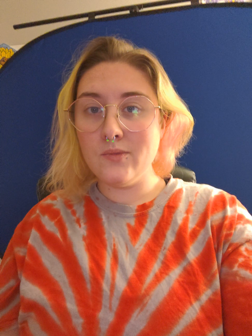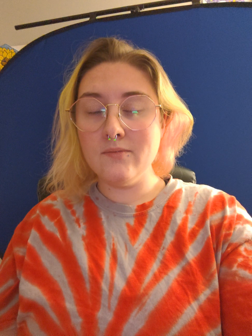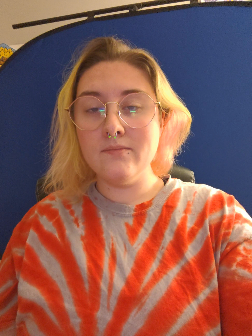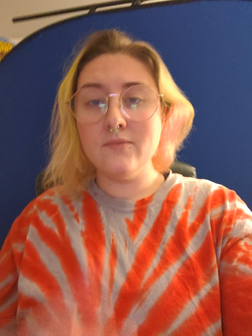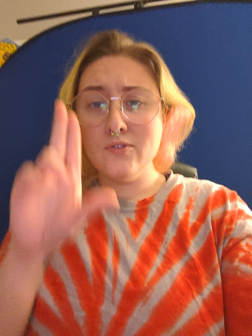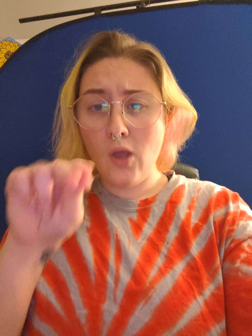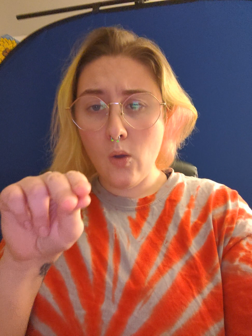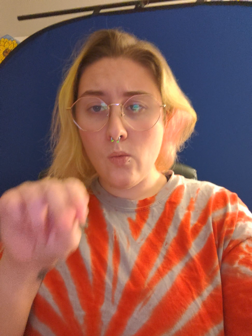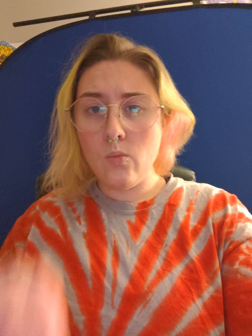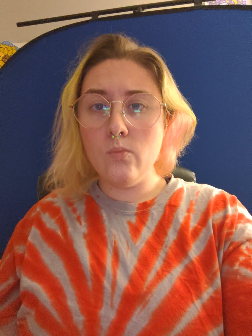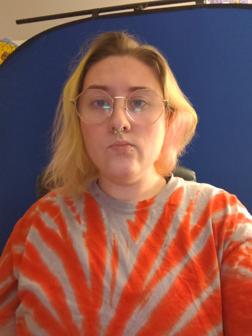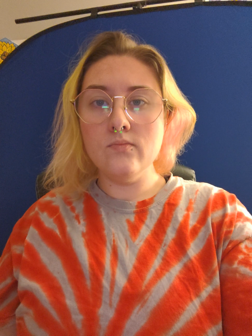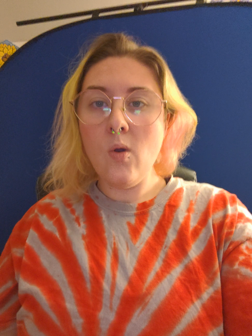no